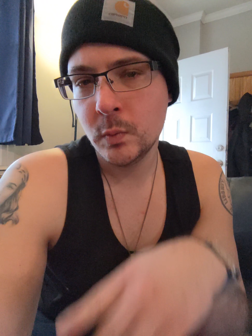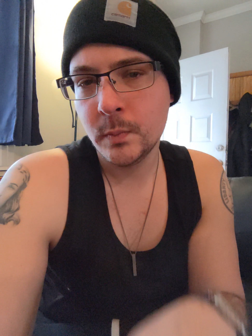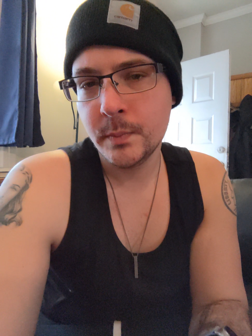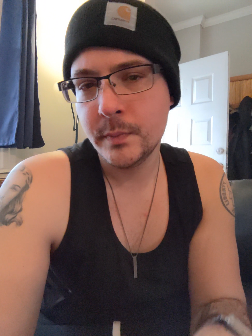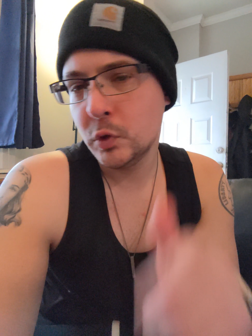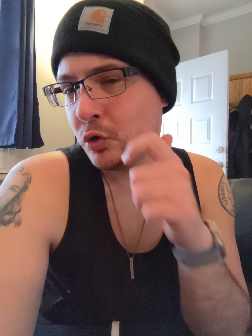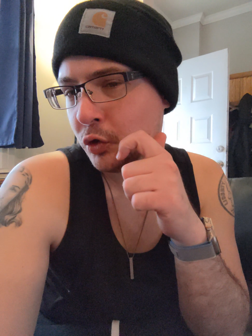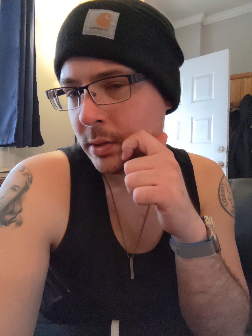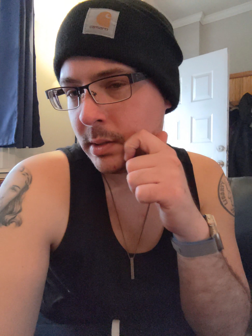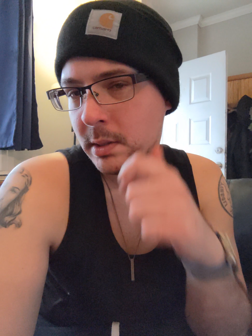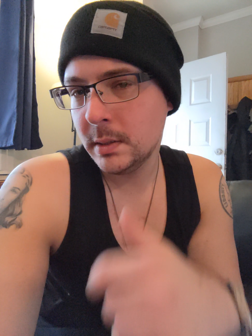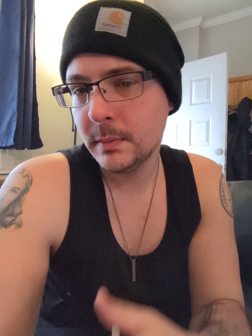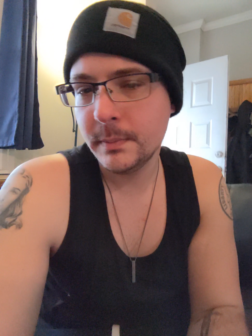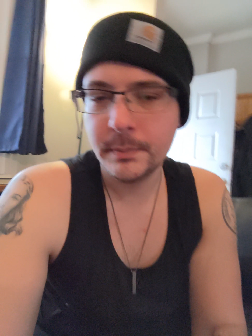cheek